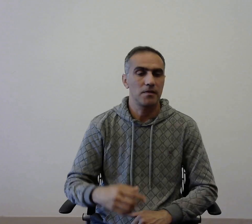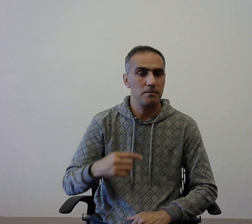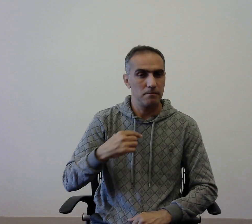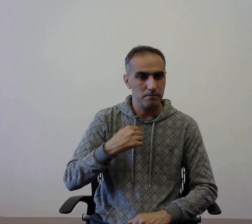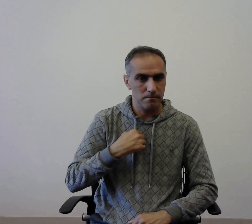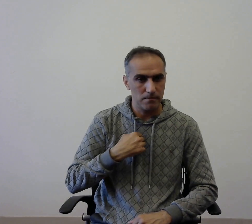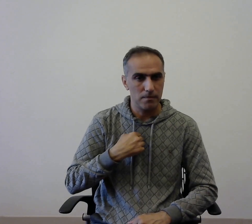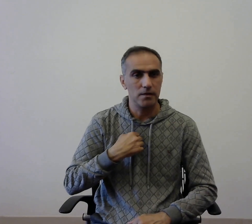mən